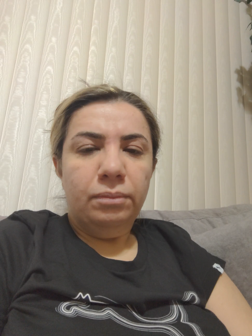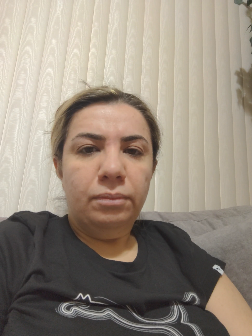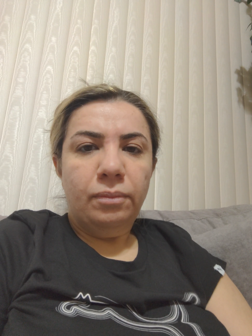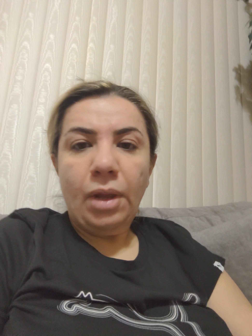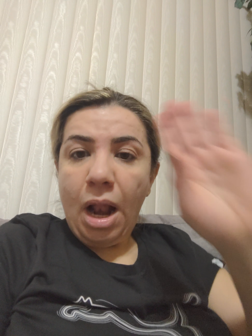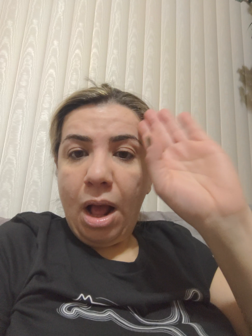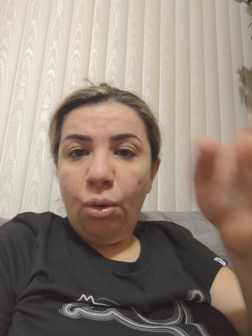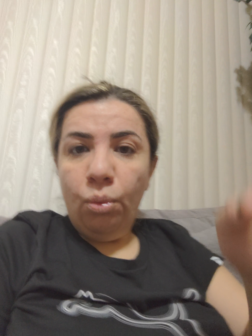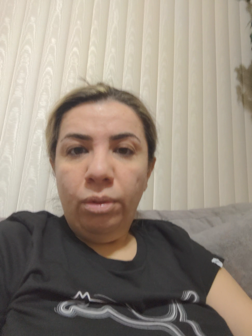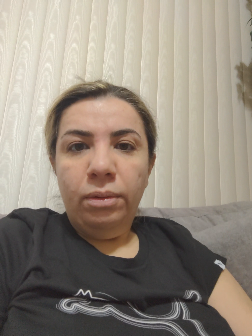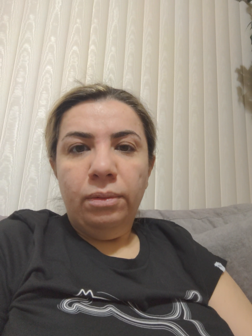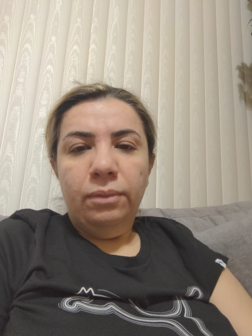hello